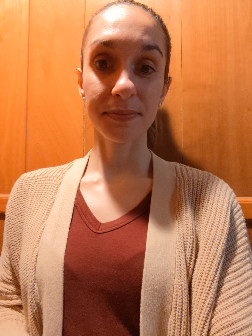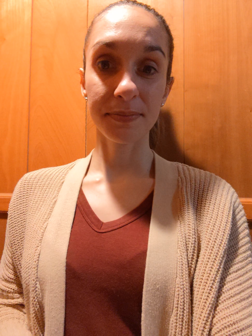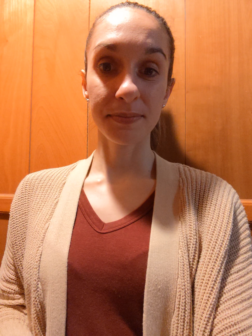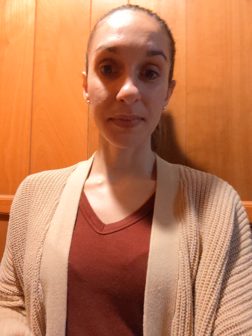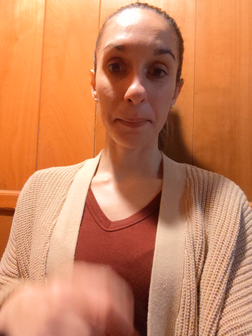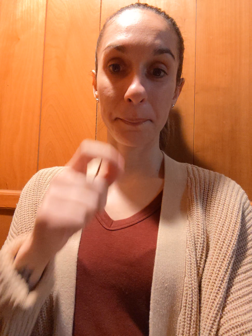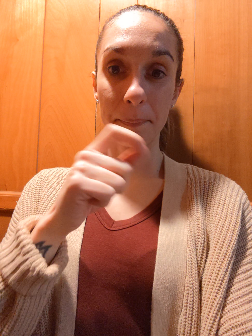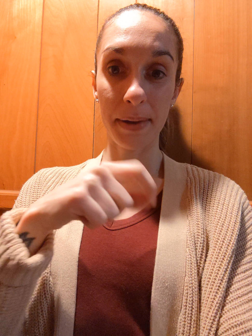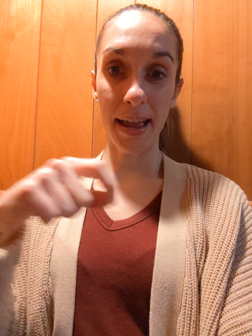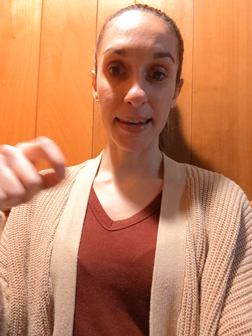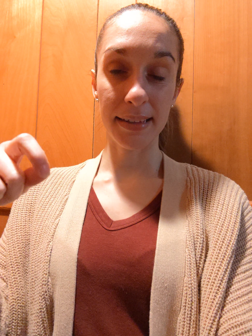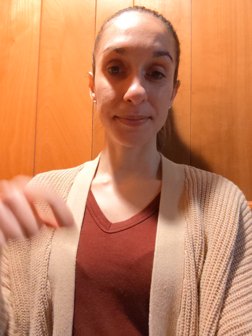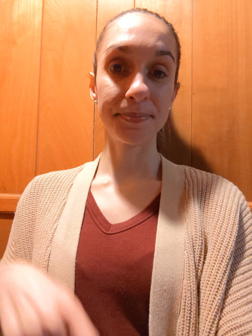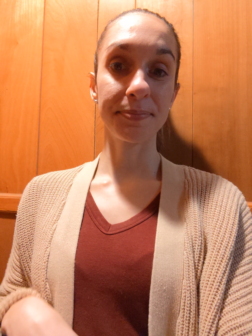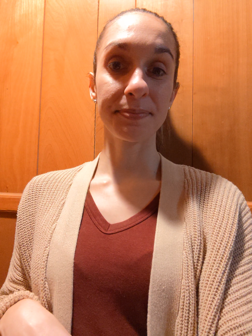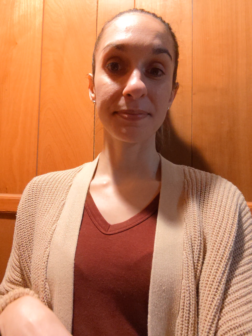pen